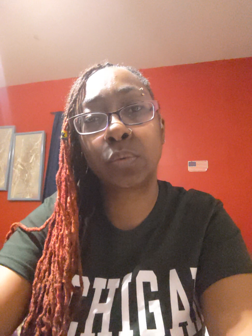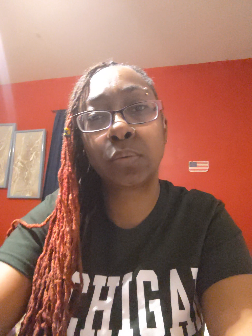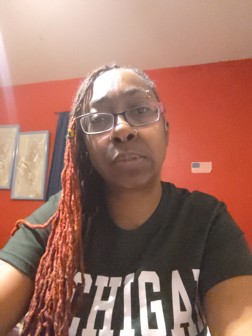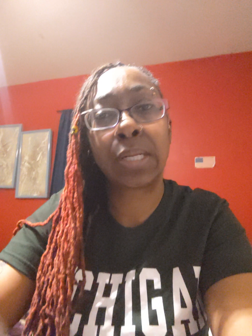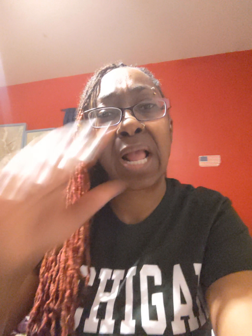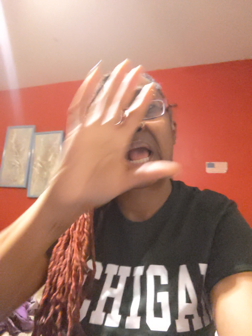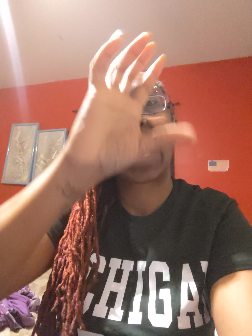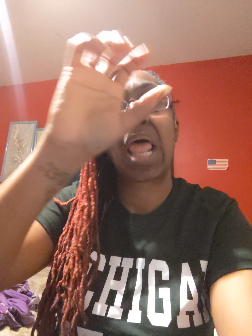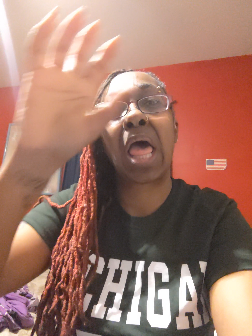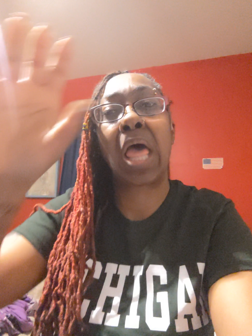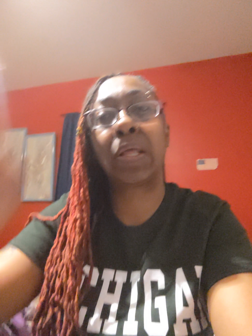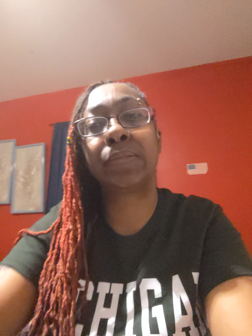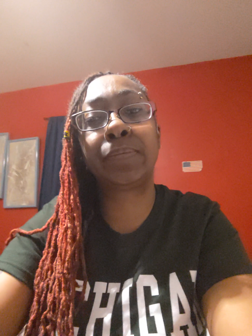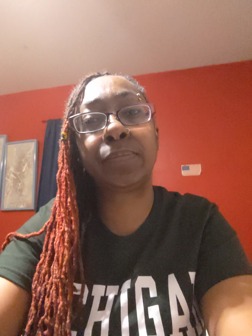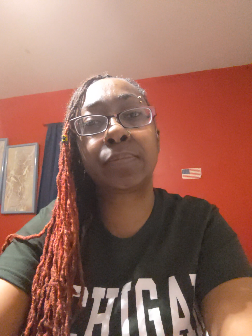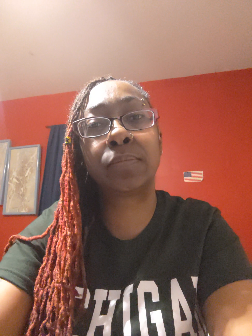cloud